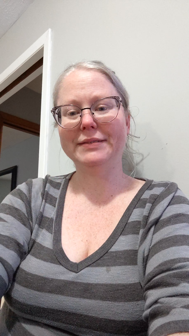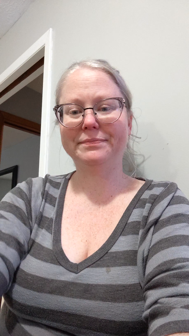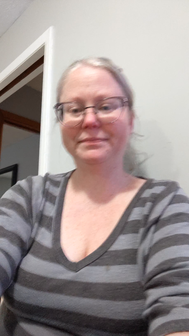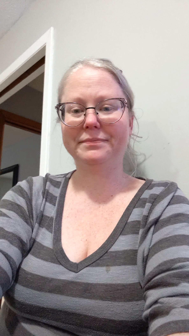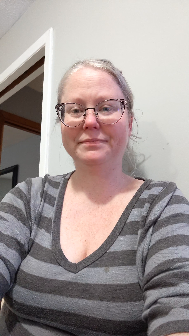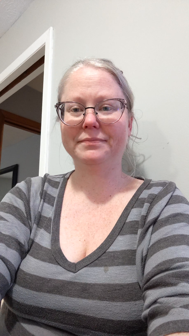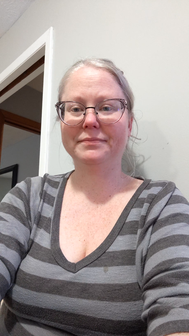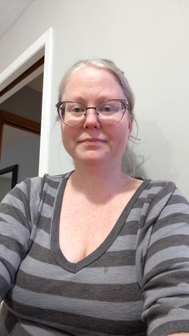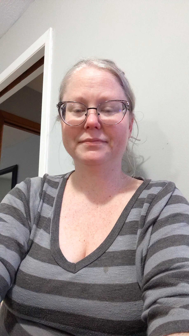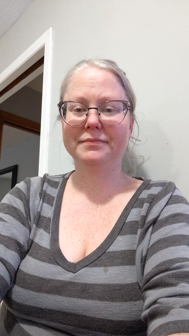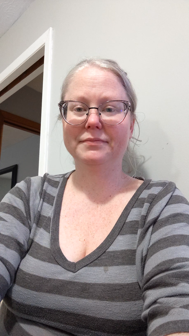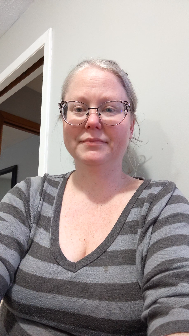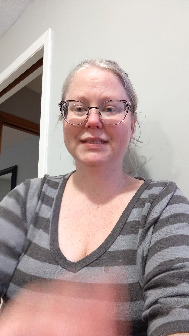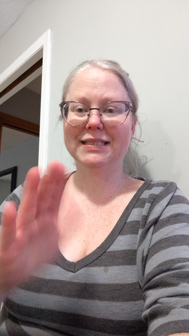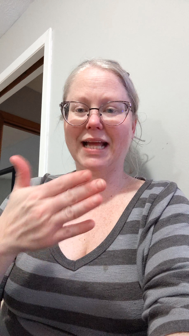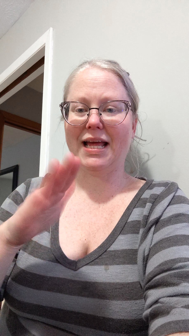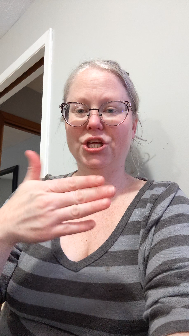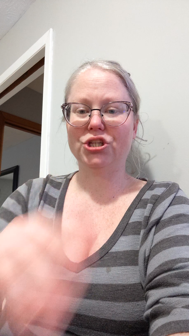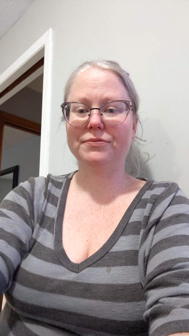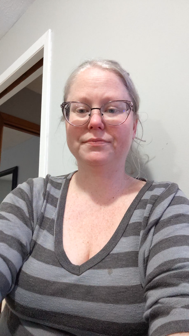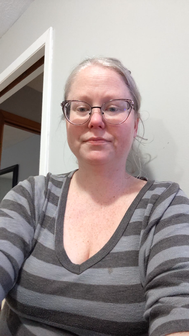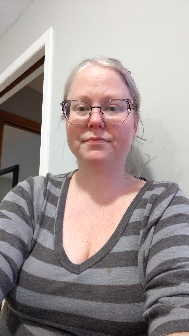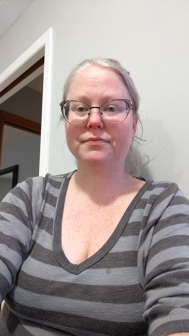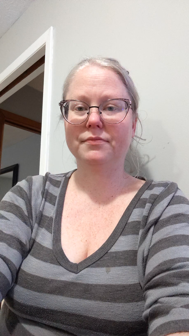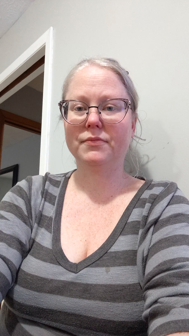share